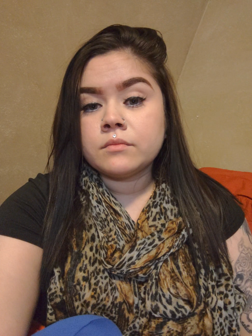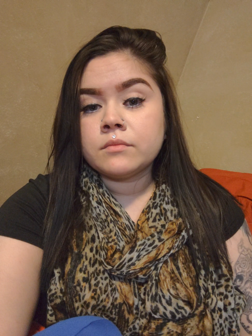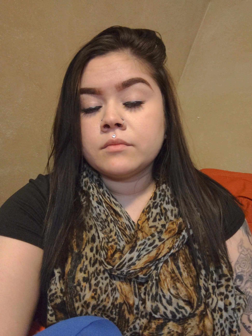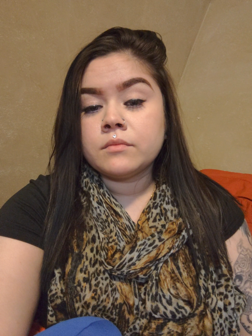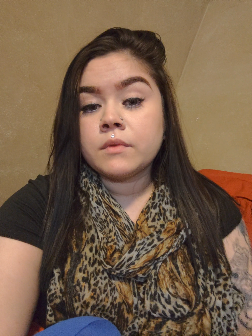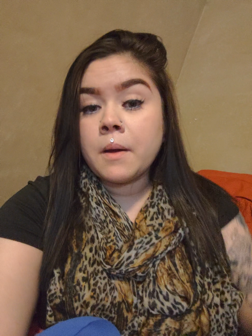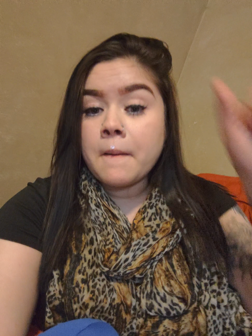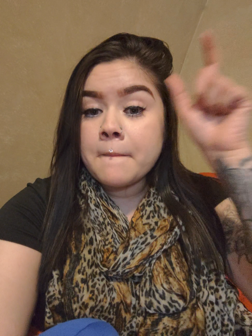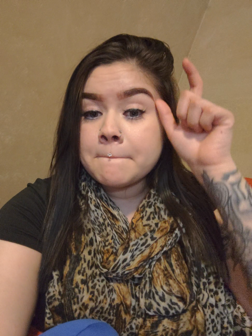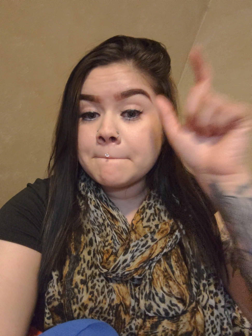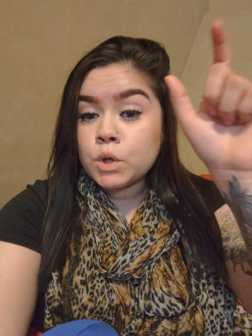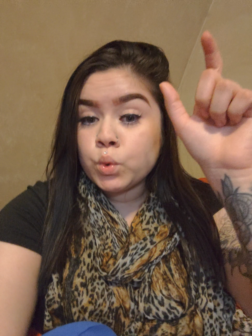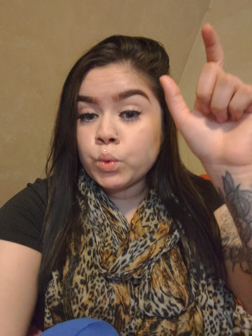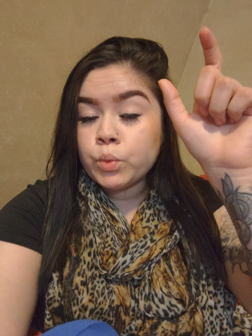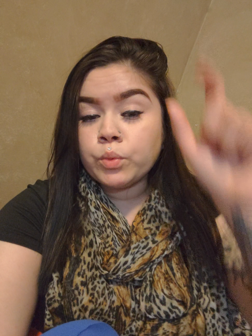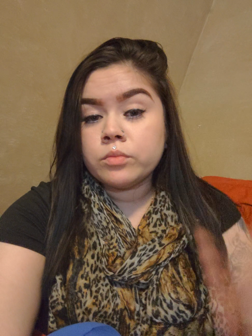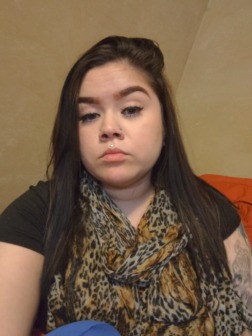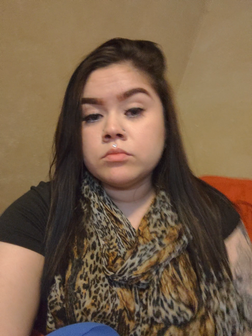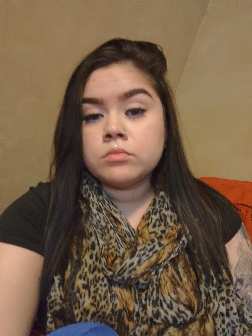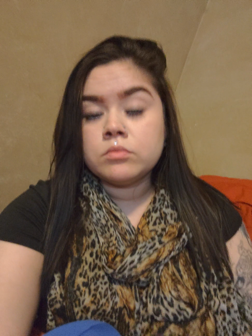moon